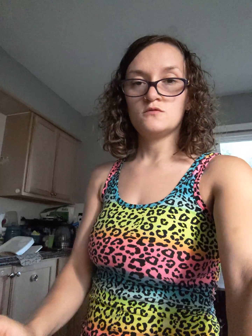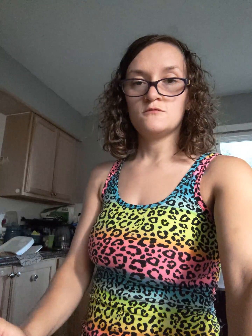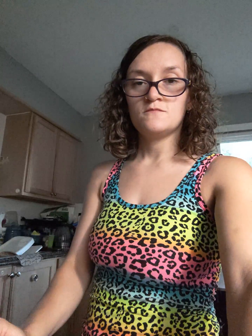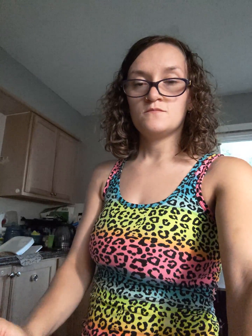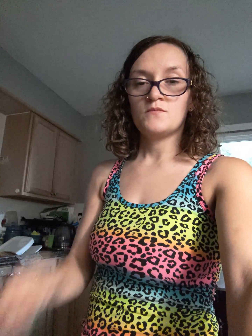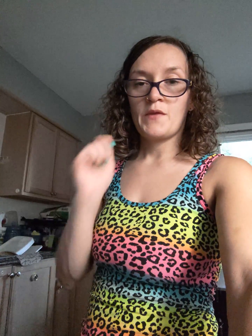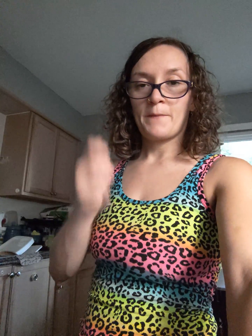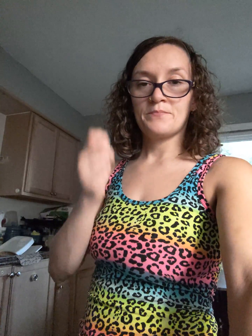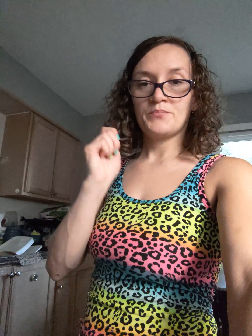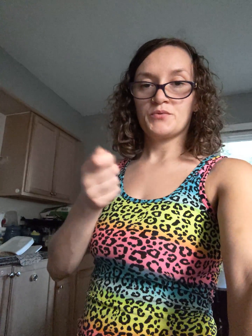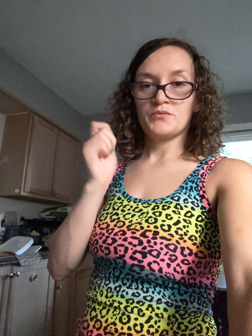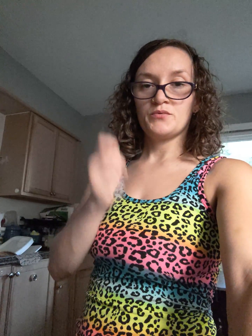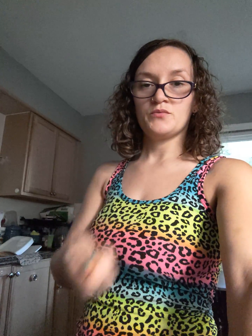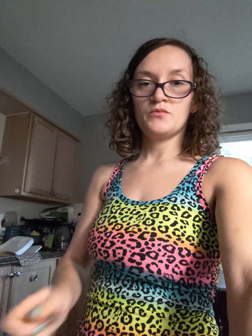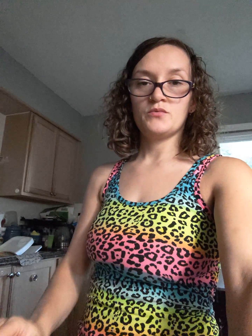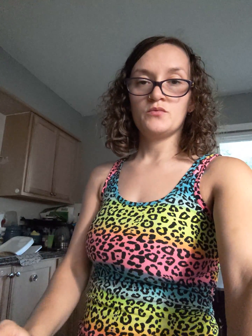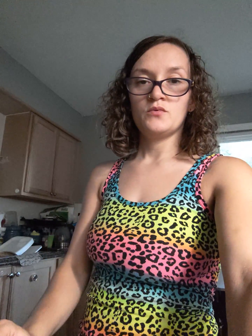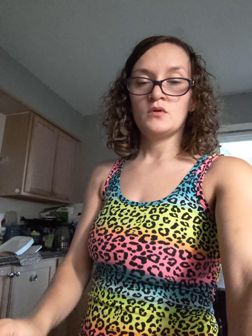hammer